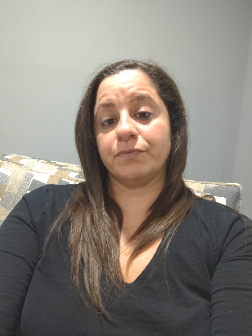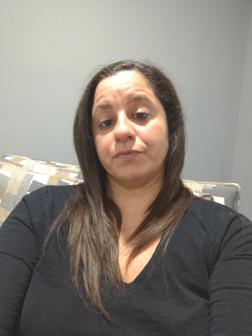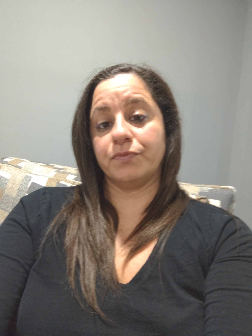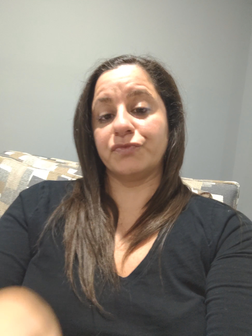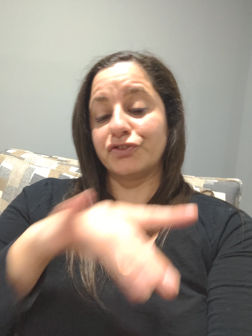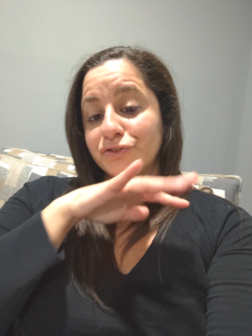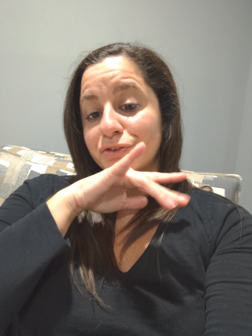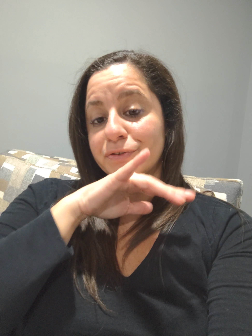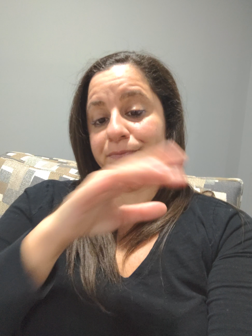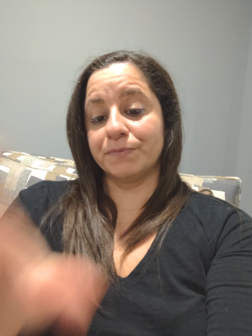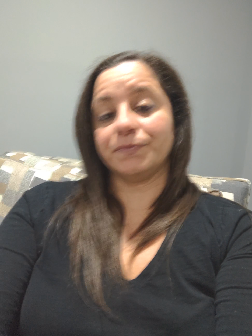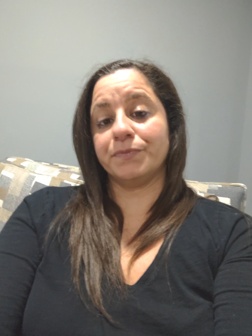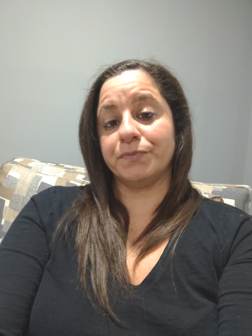dirty